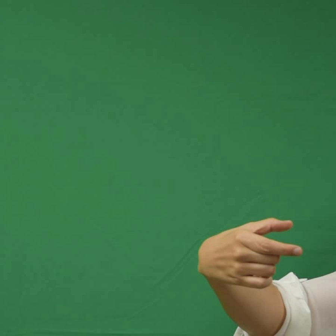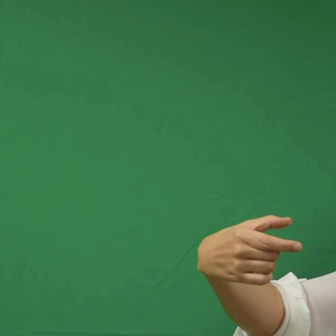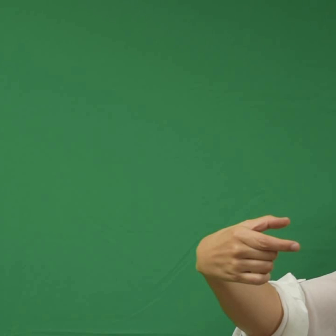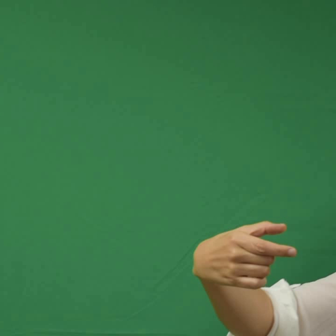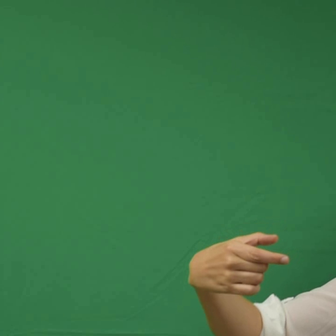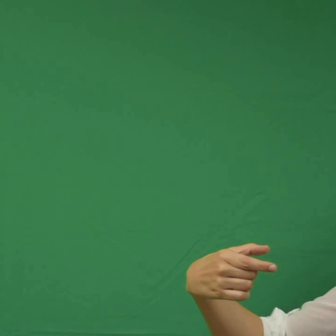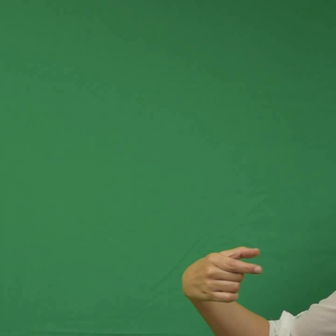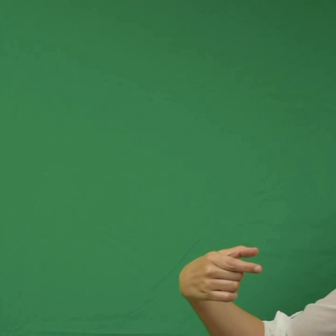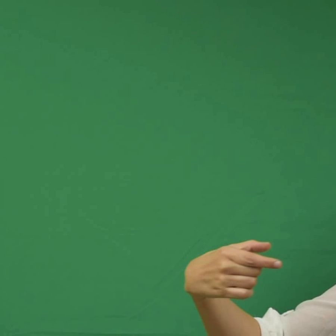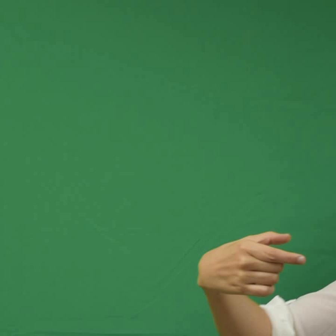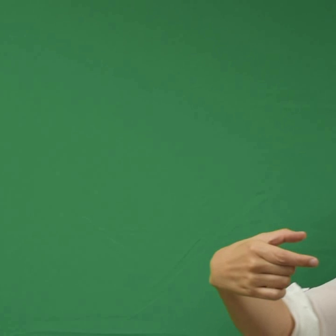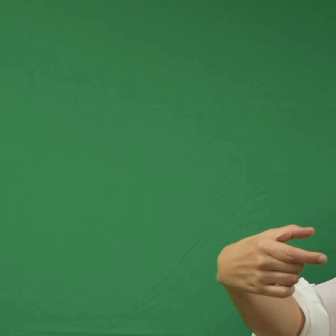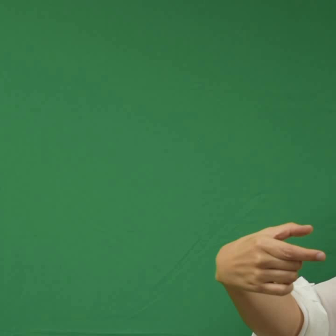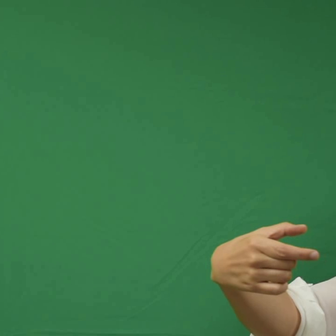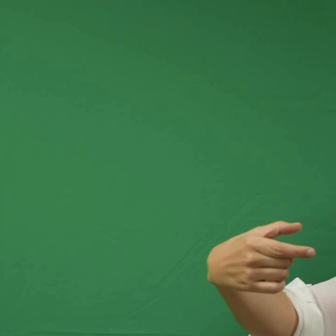X